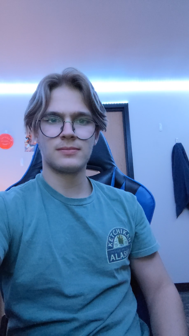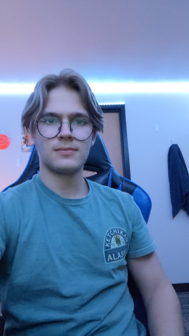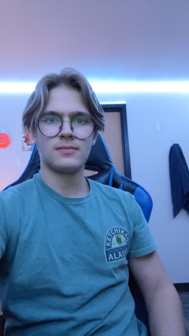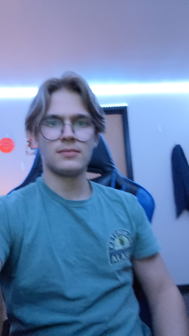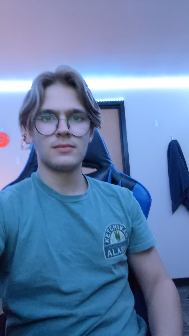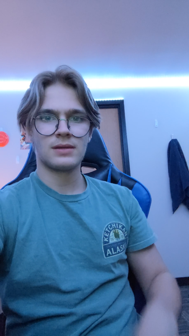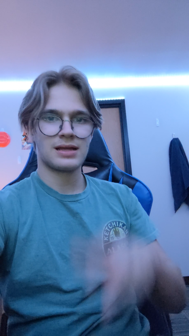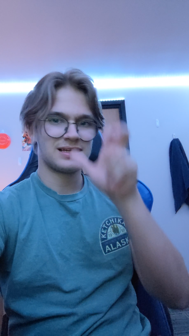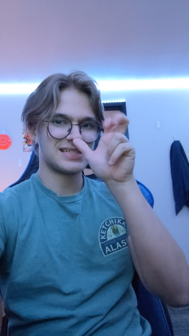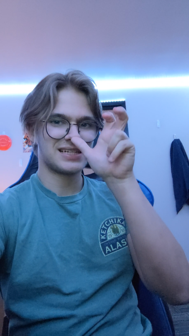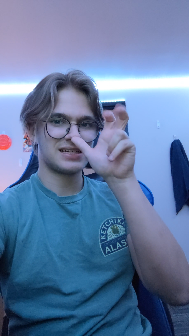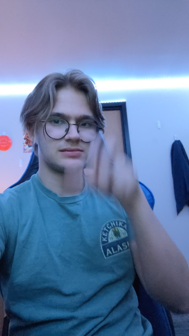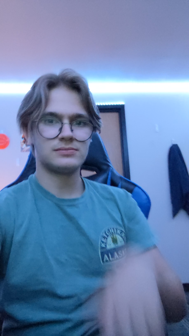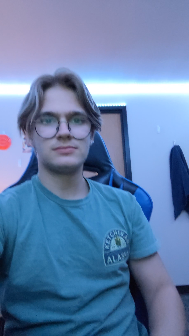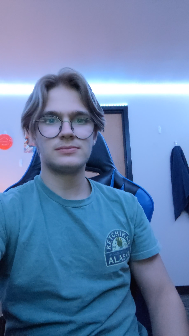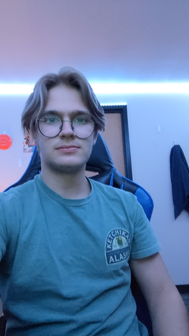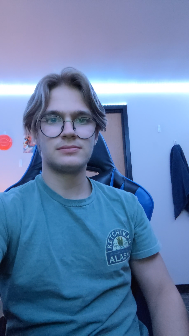ant